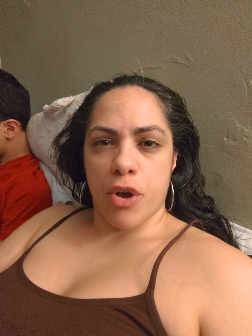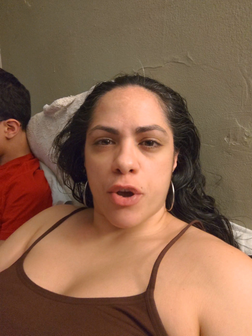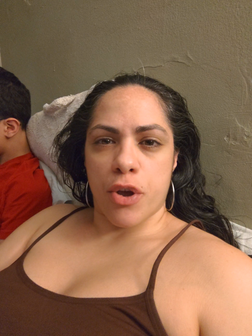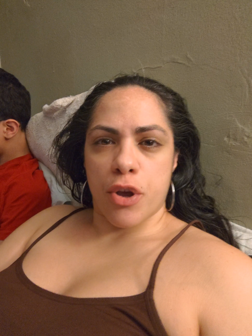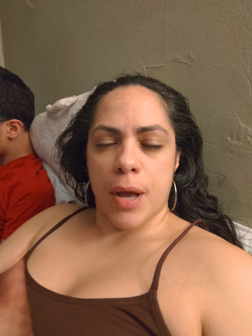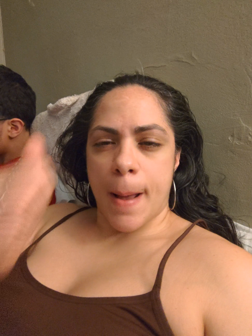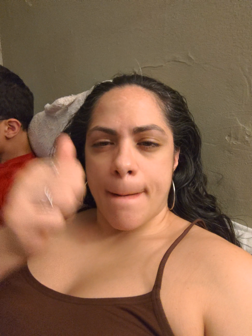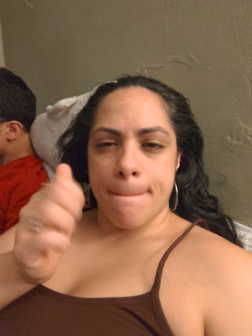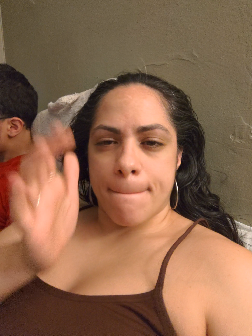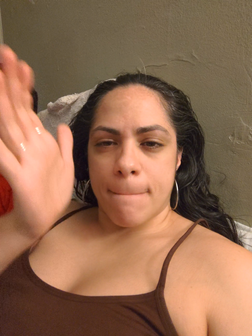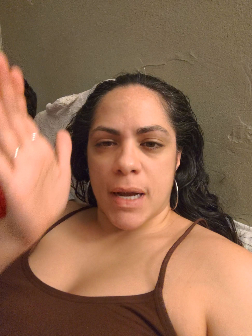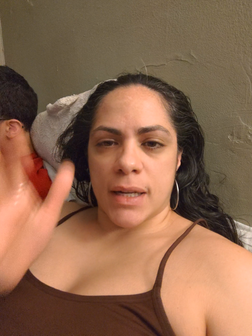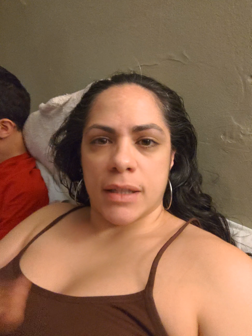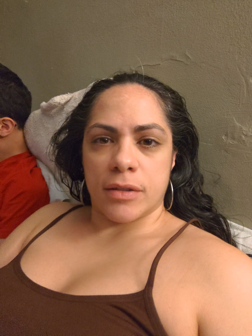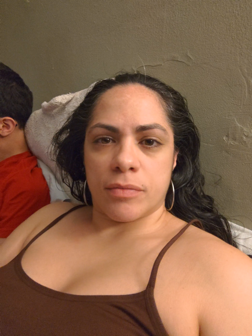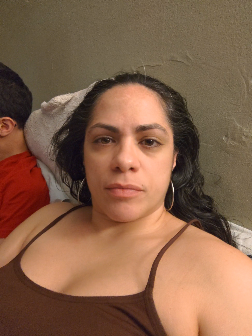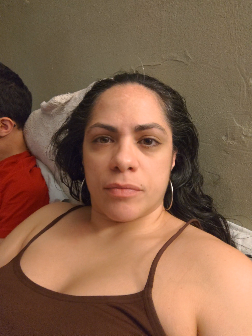mitten